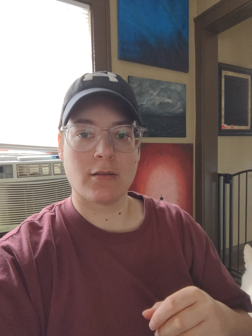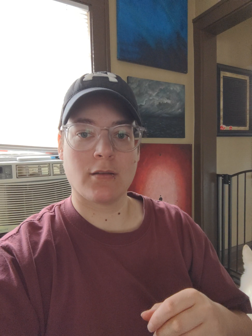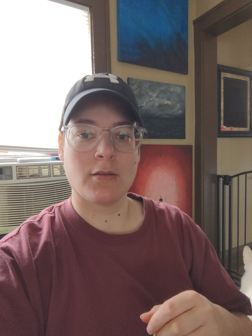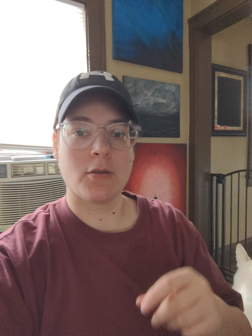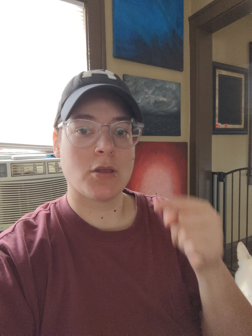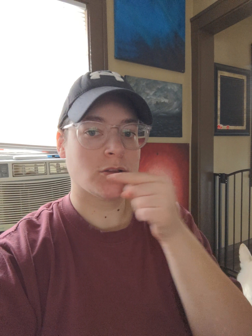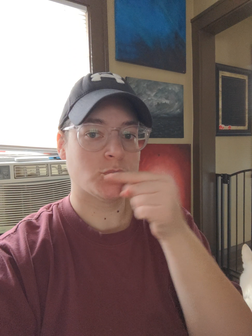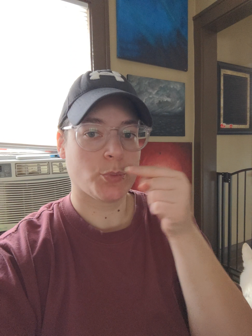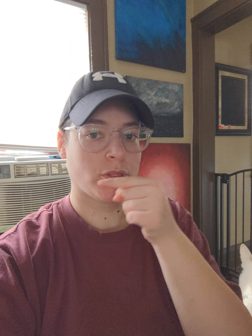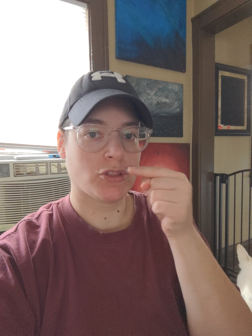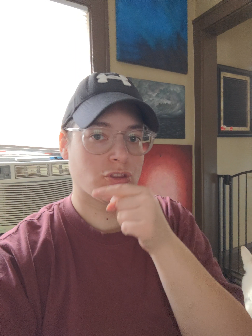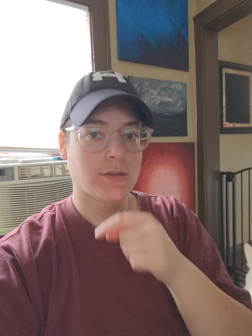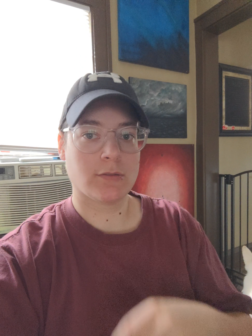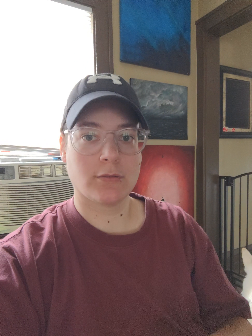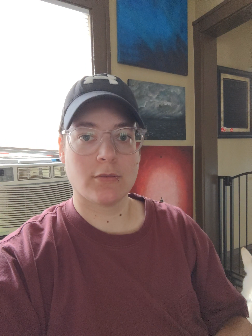toothbrush